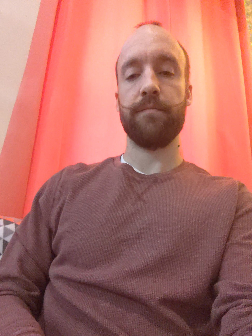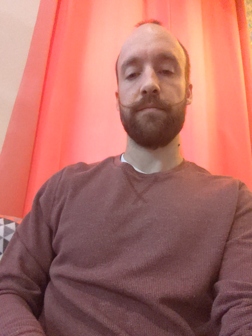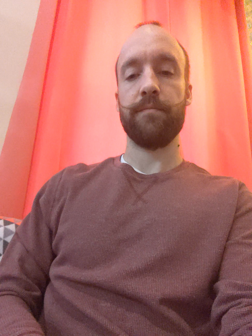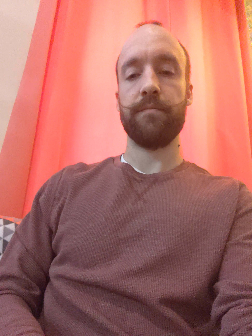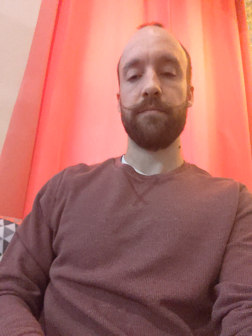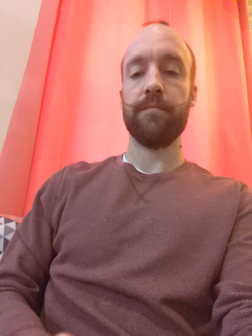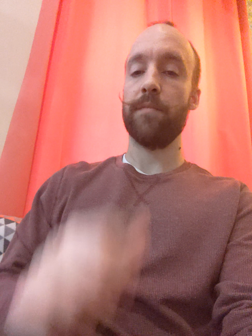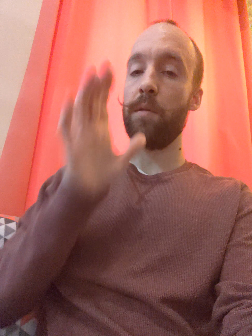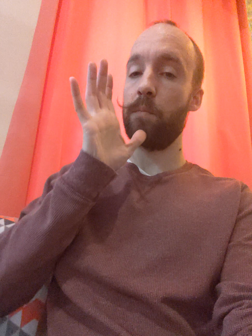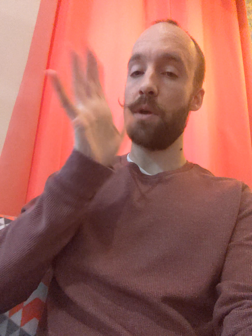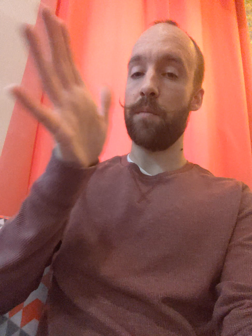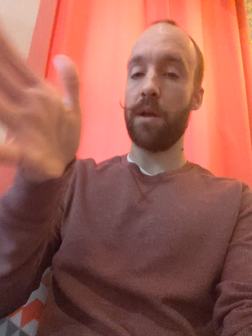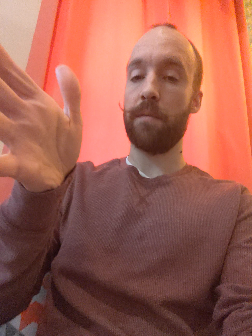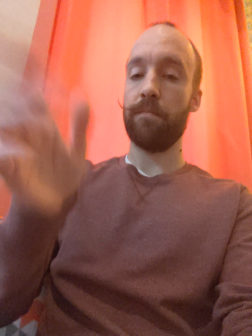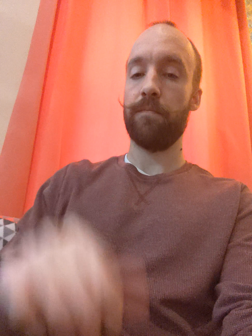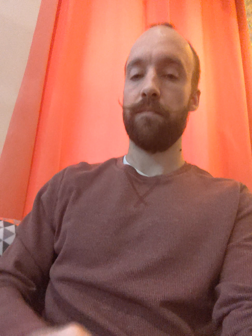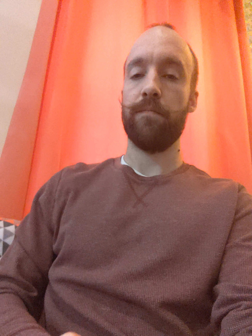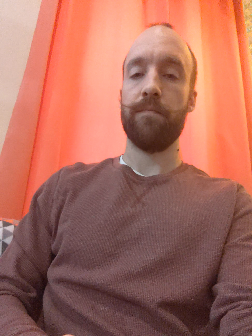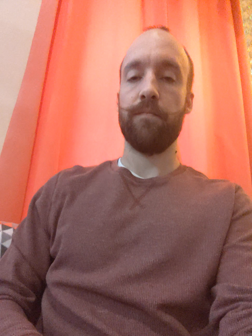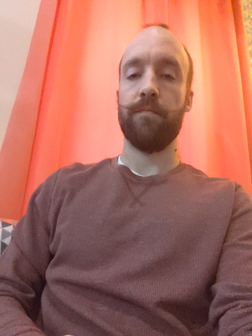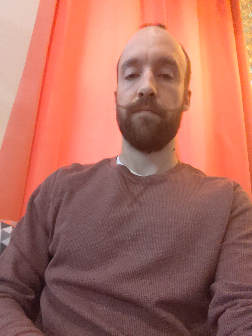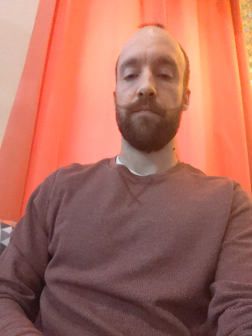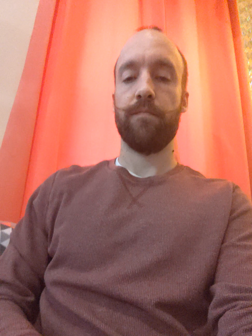grandma